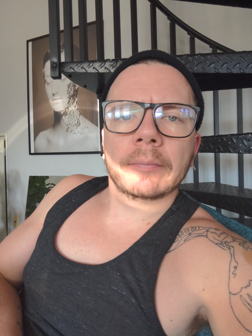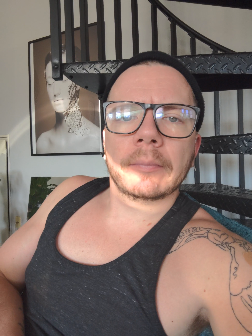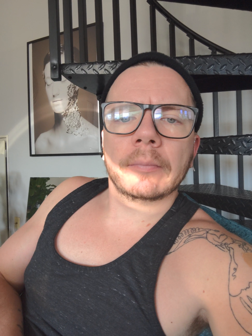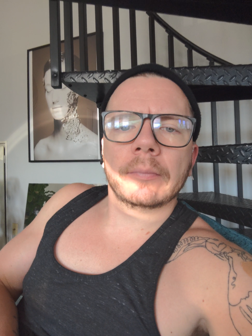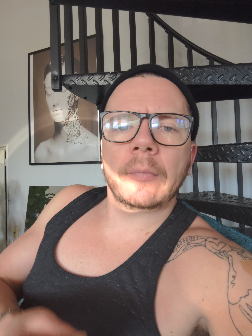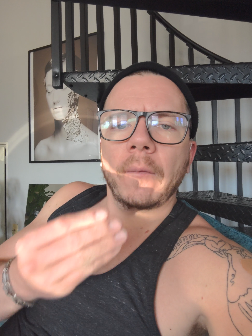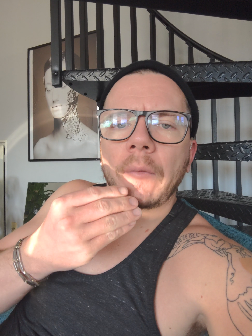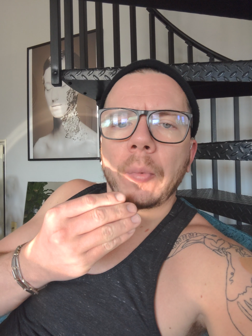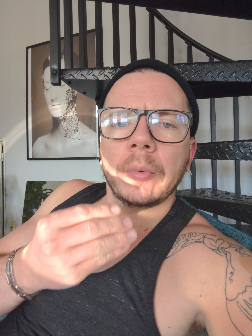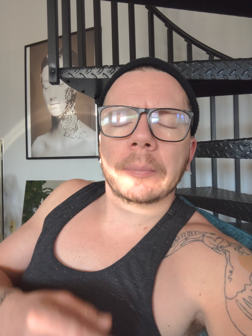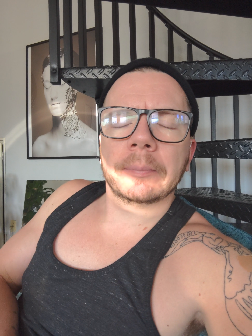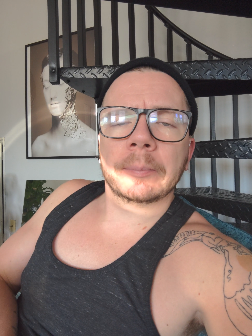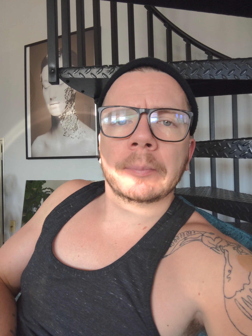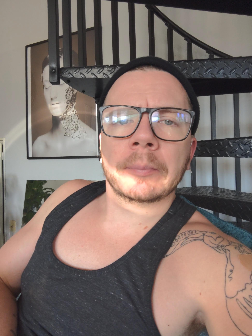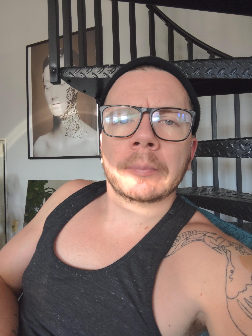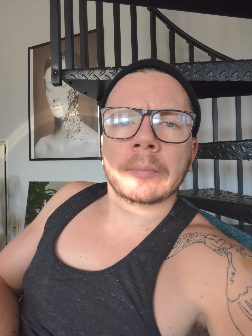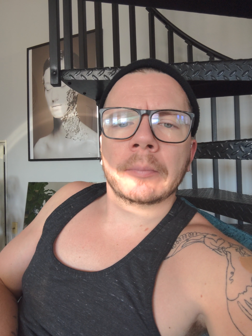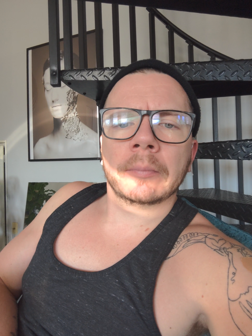food